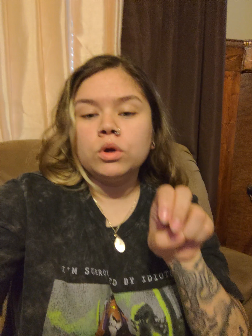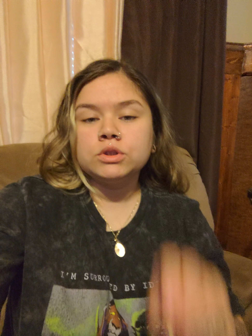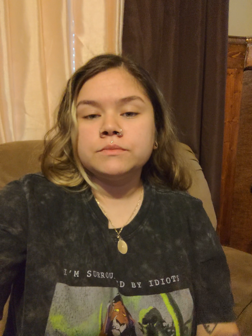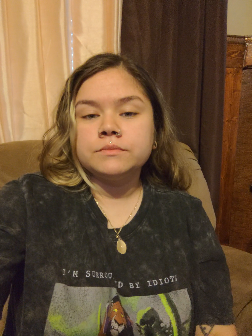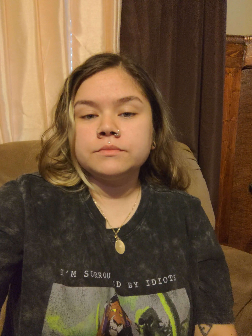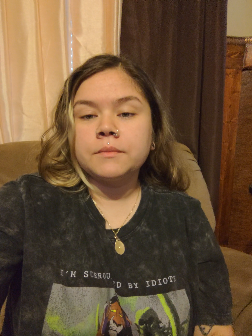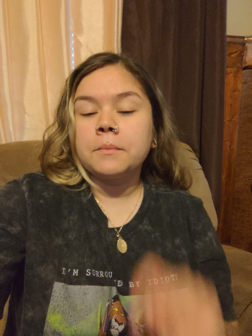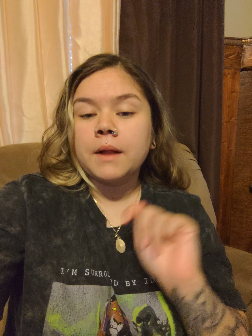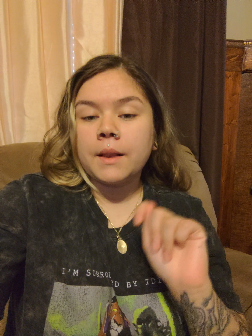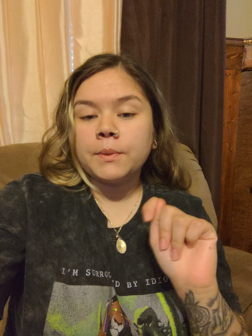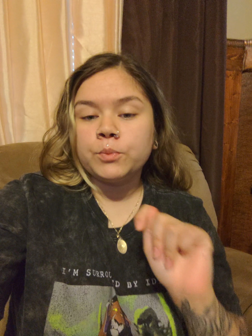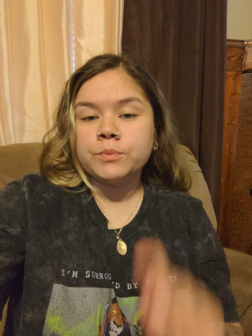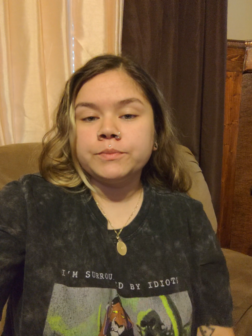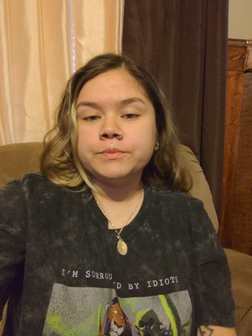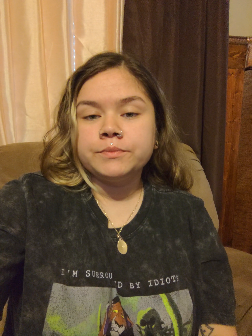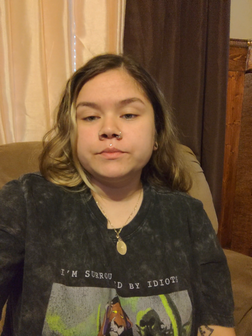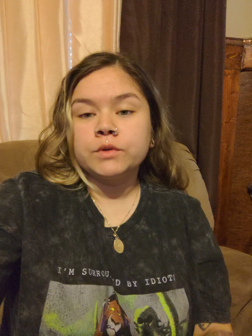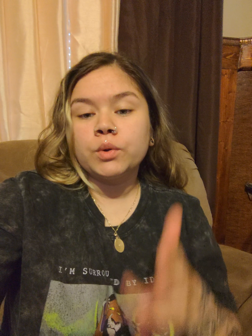bathroom